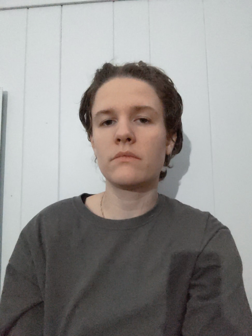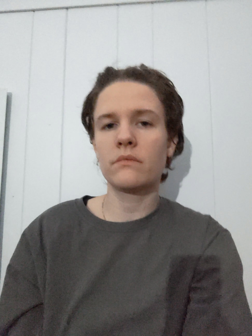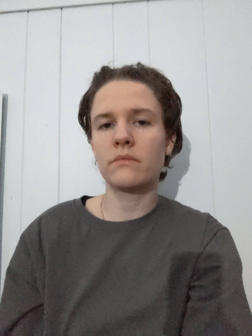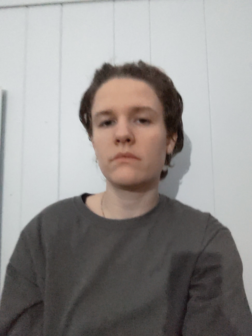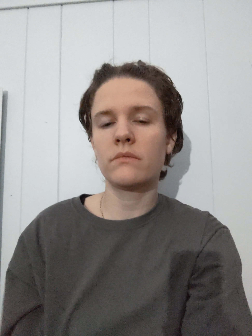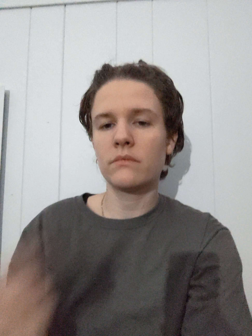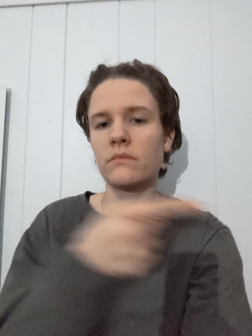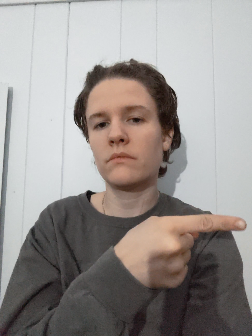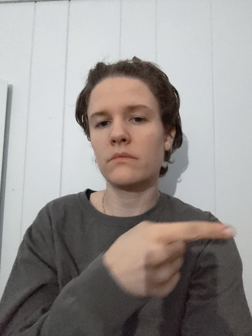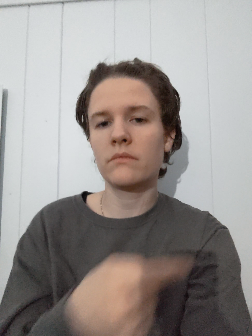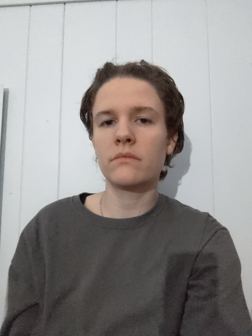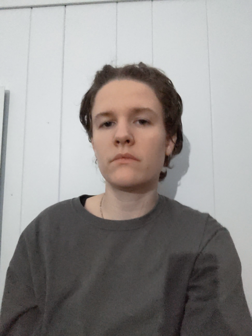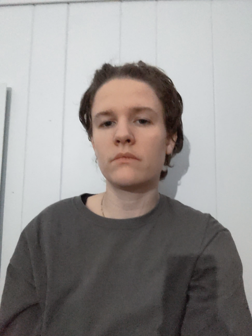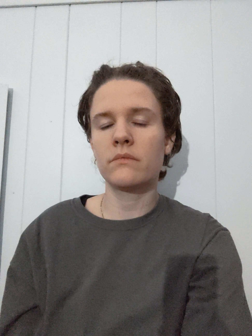he/she/it